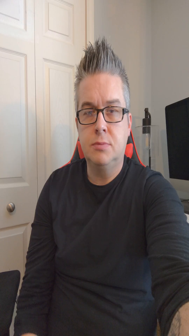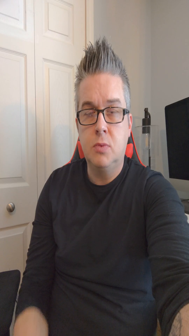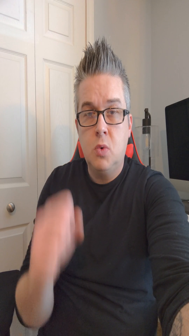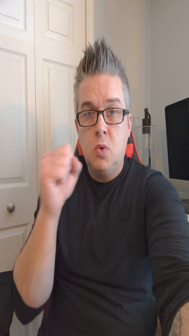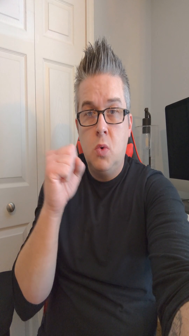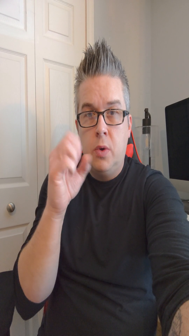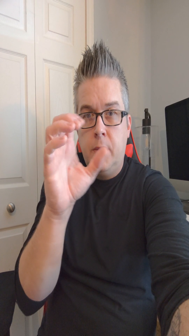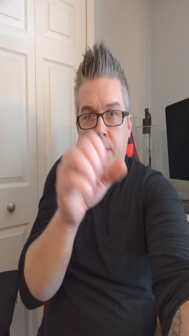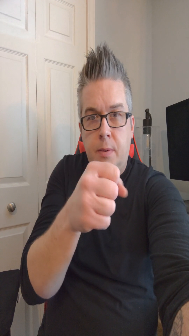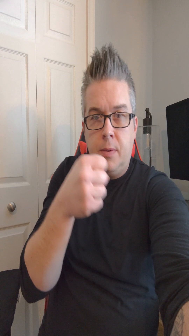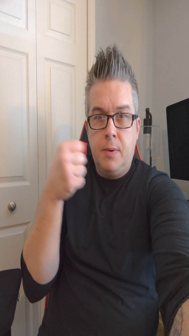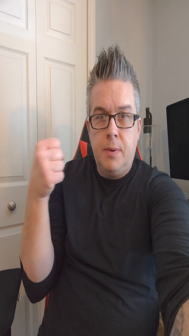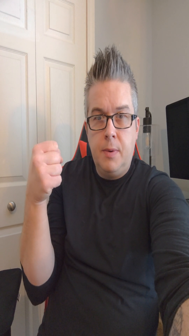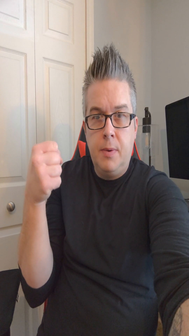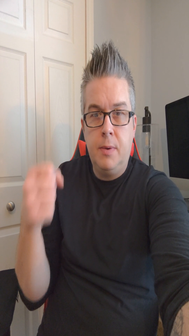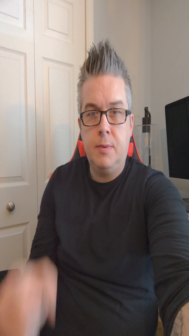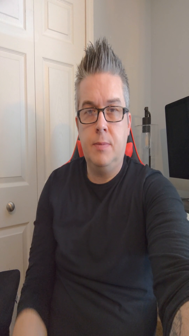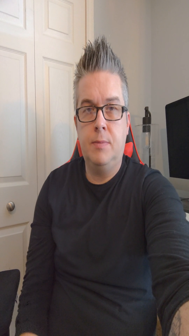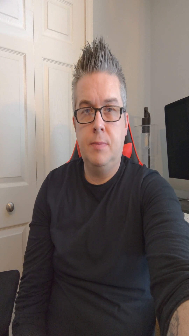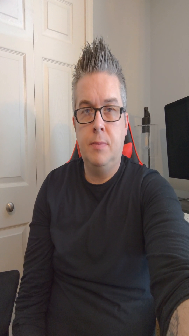refrigerator